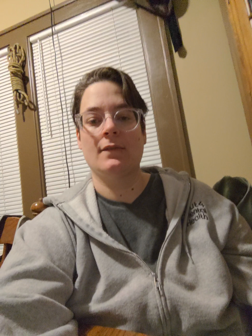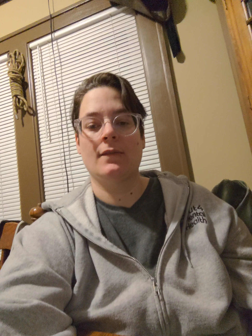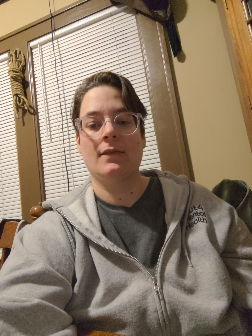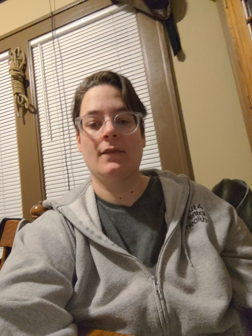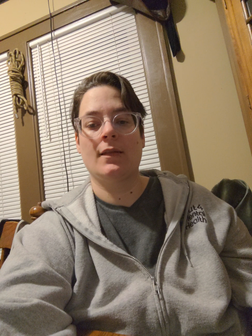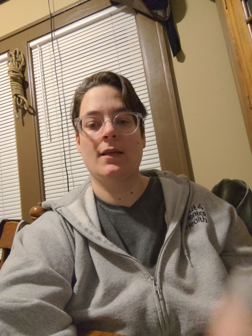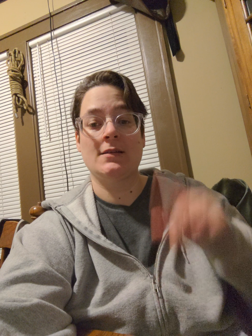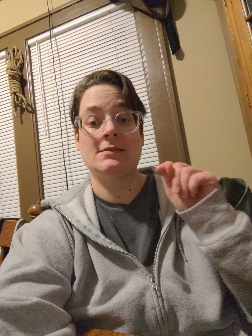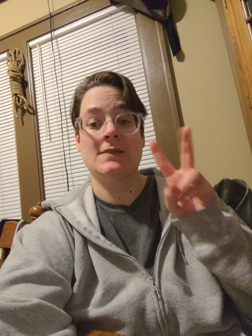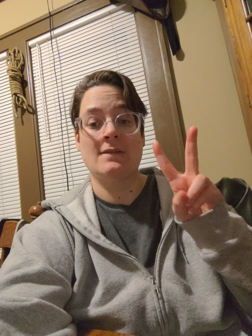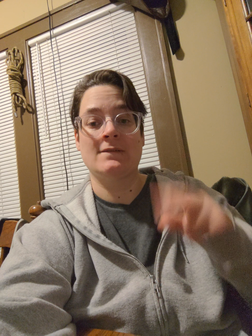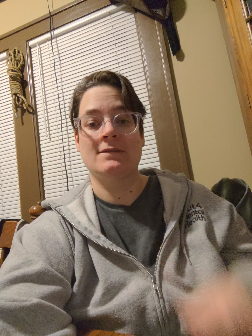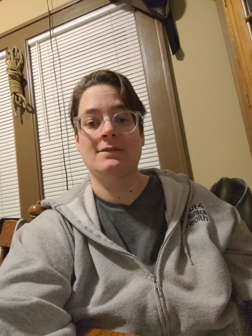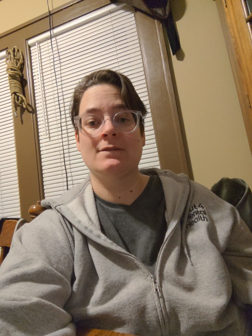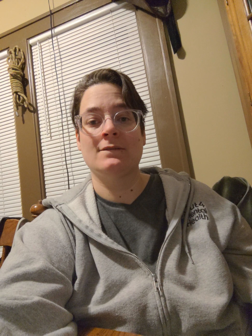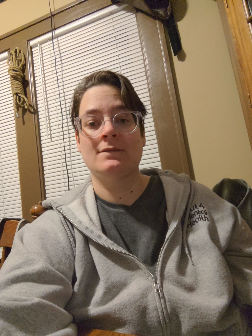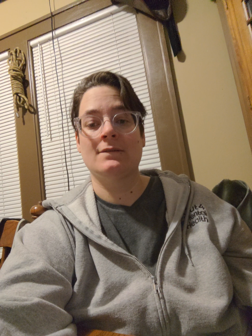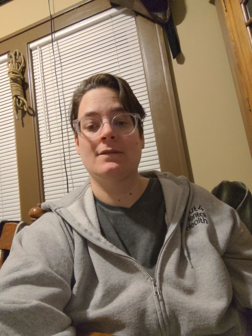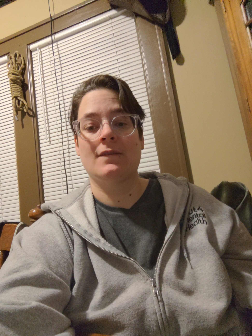TV